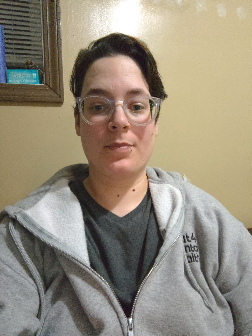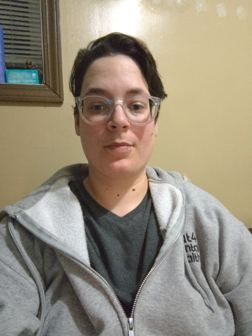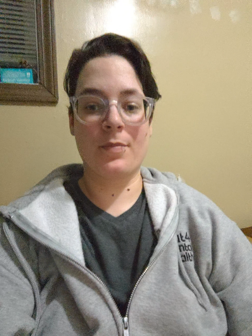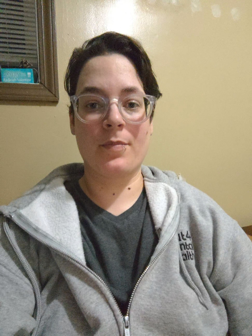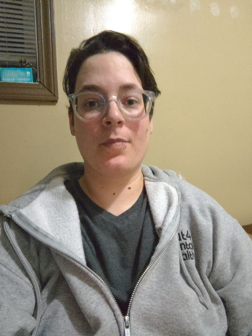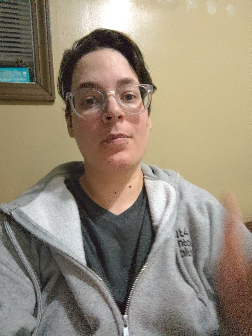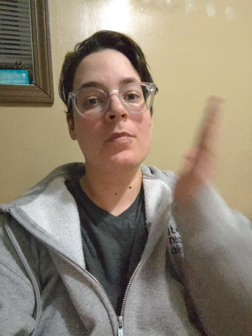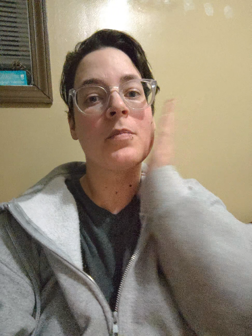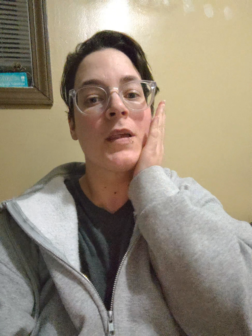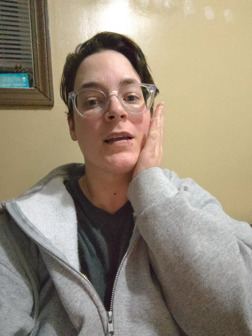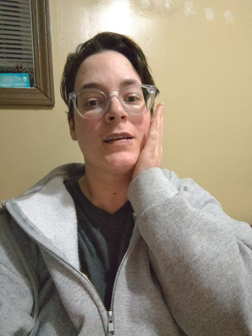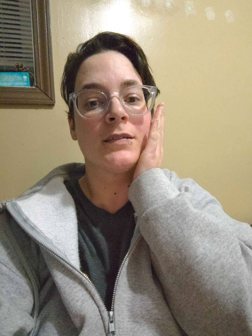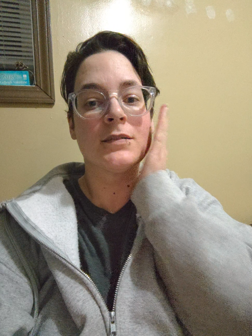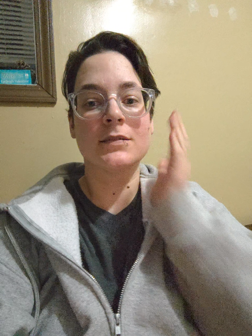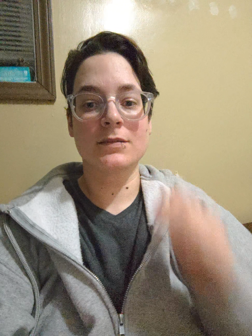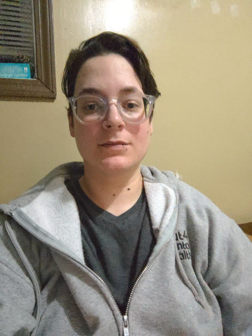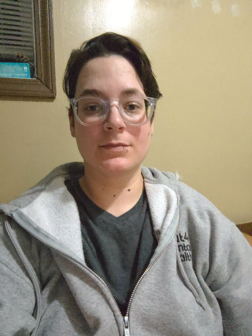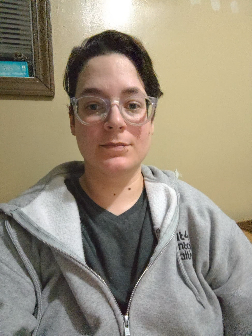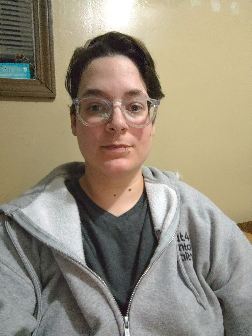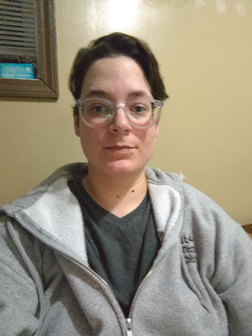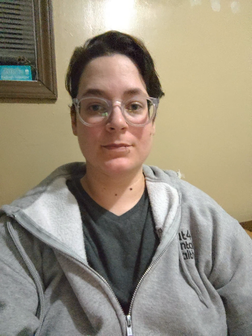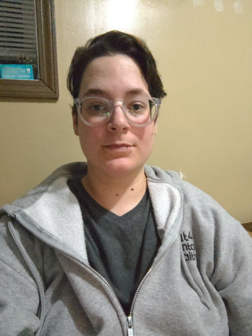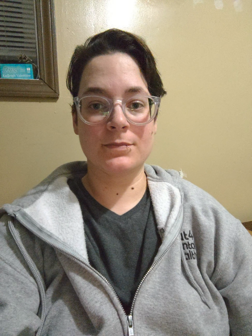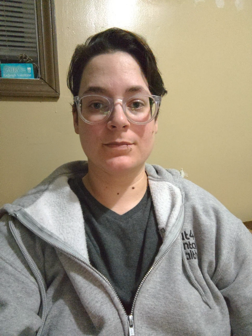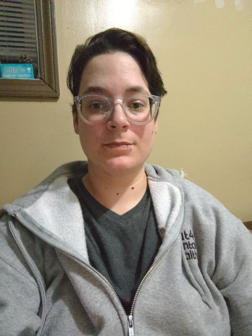bed